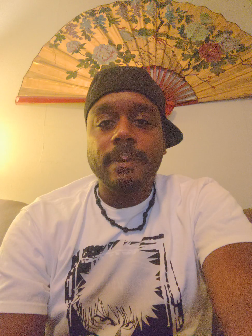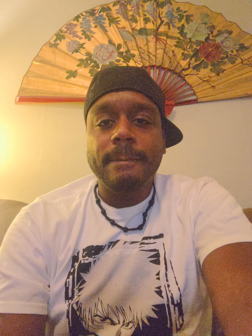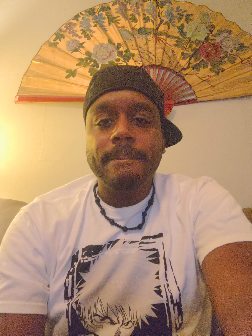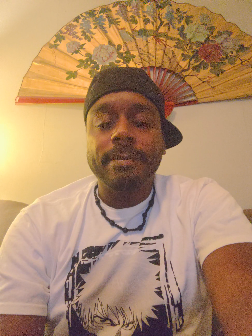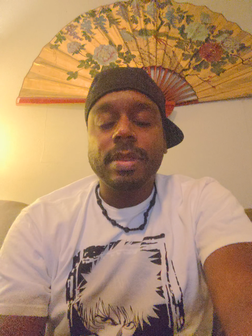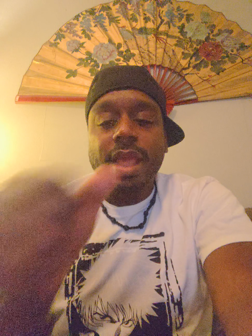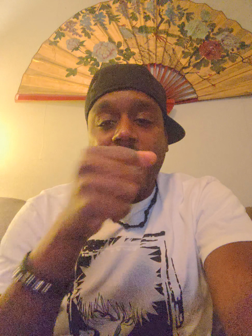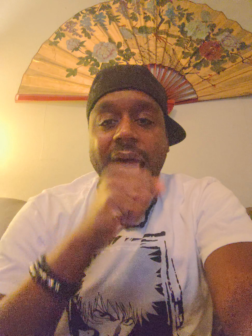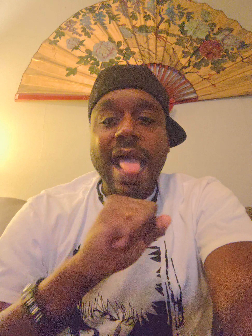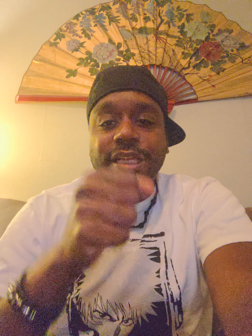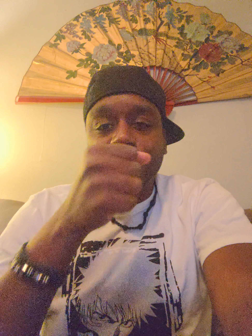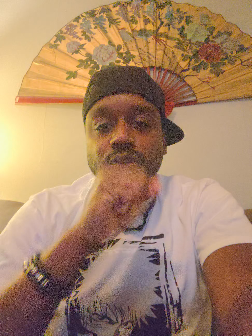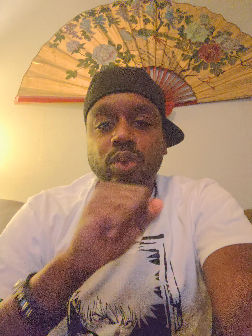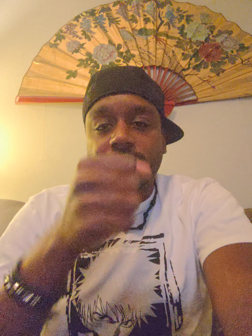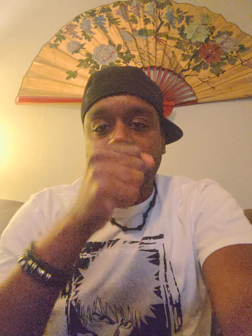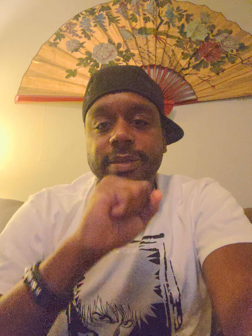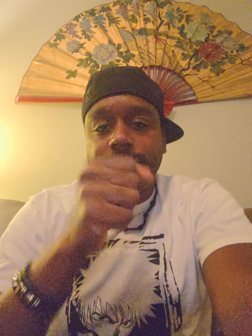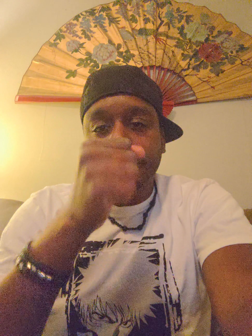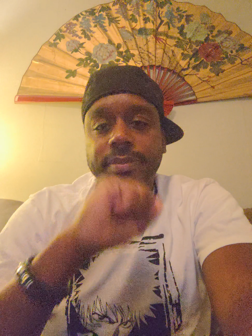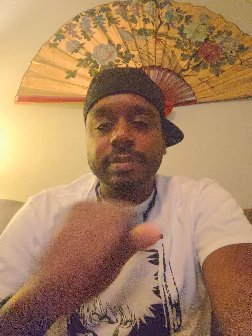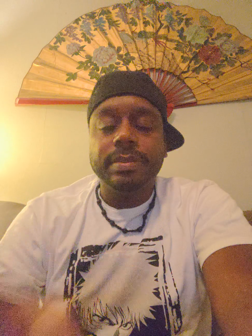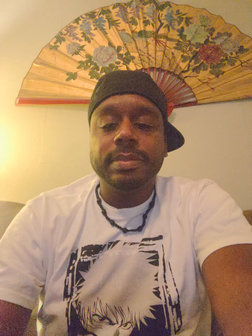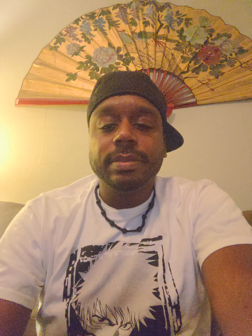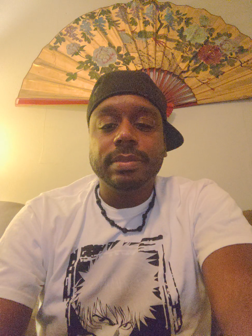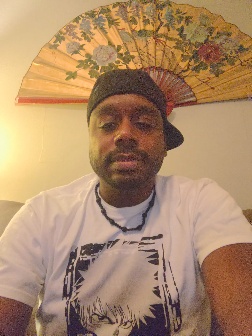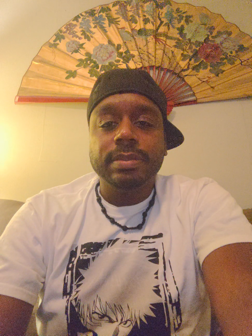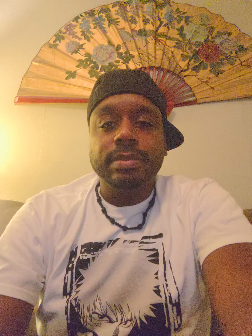ice cream